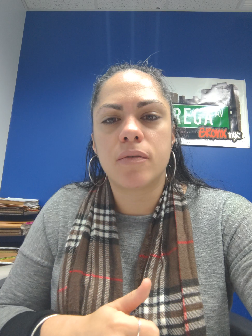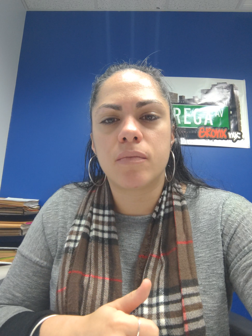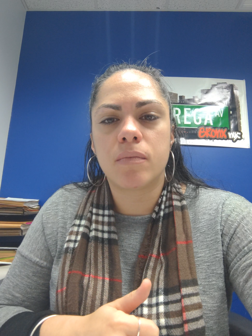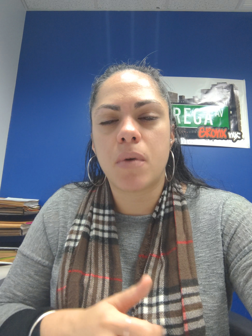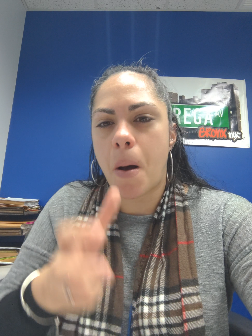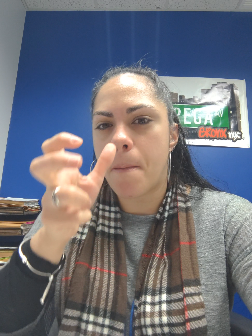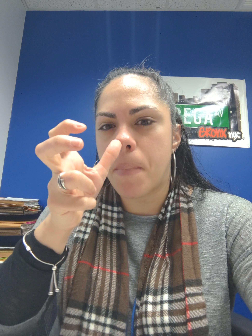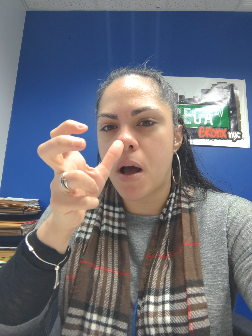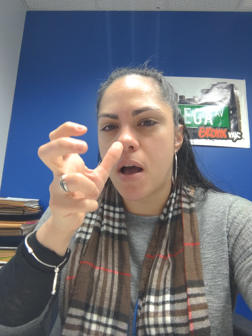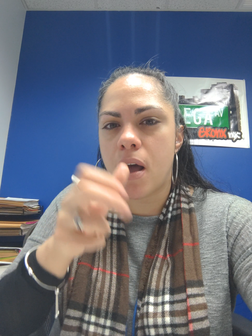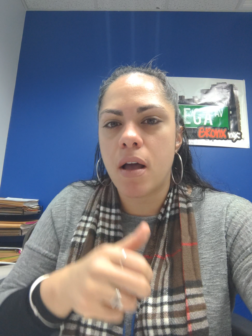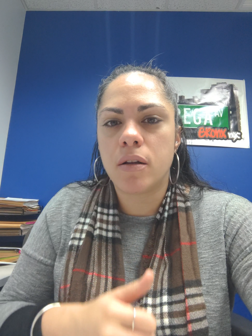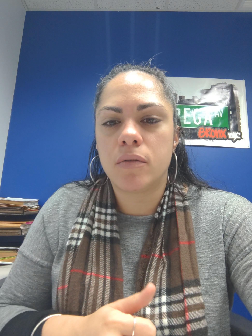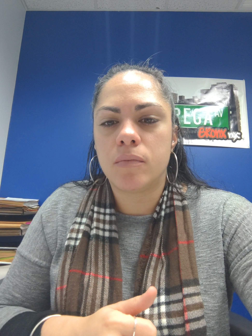bug